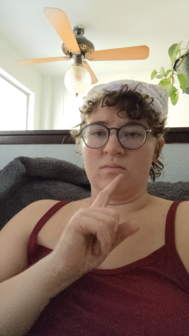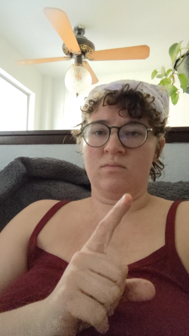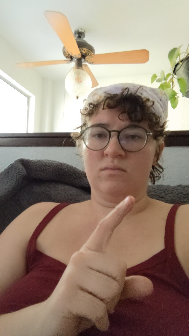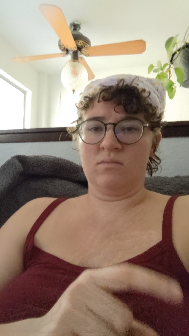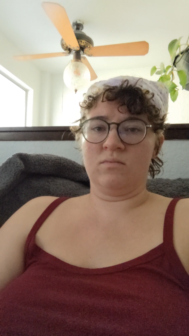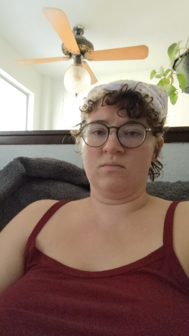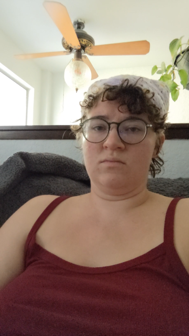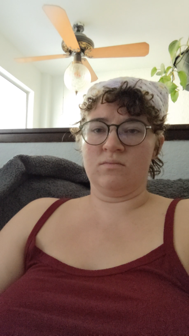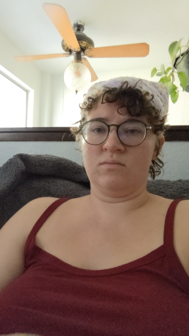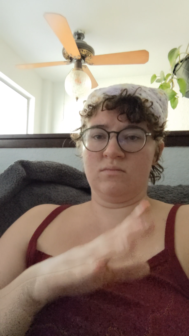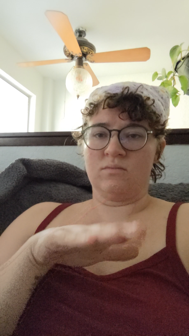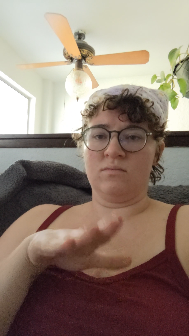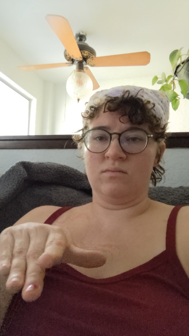children